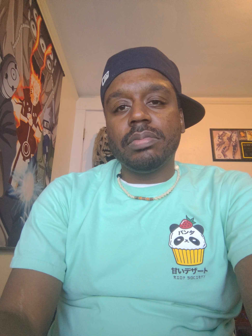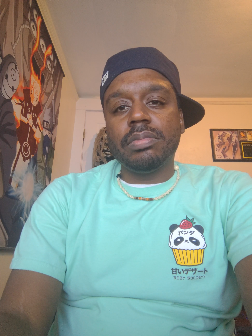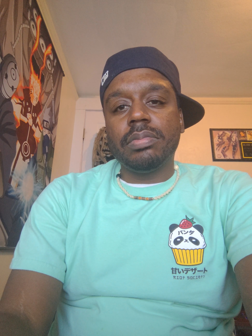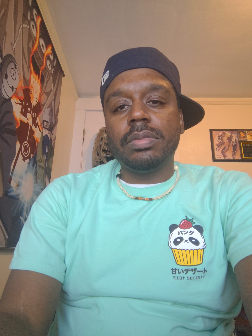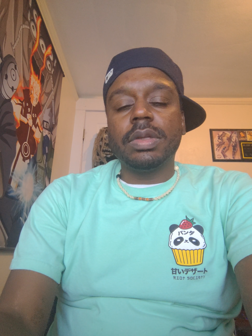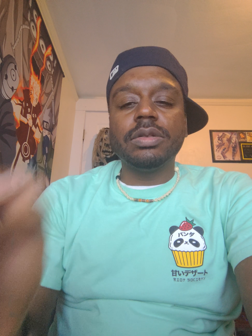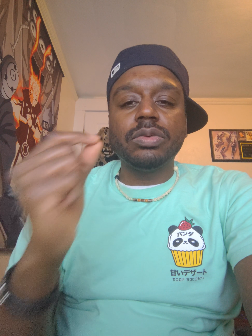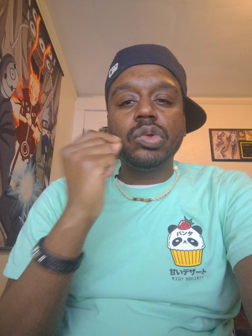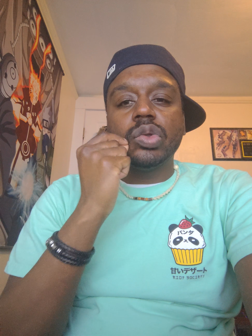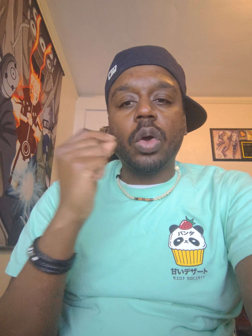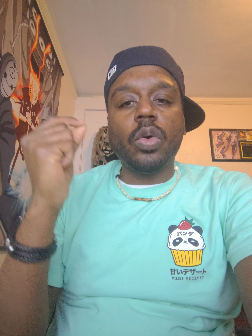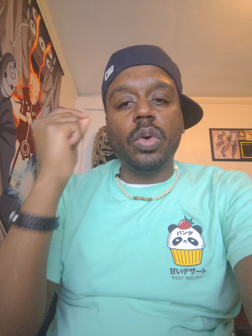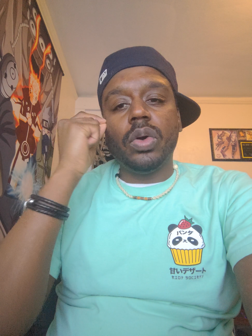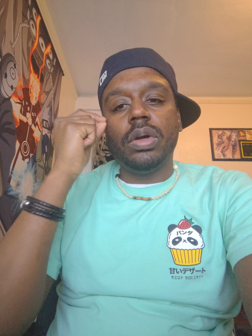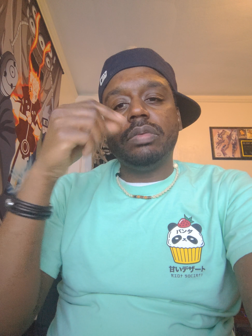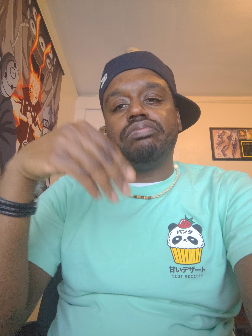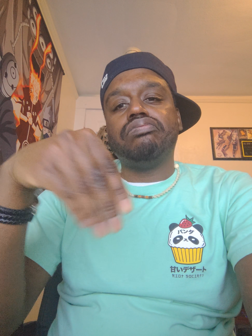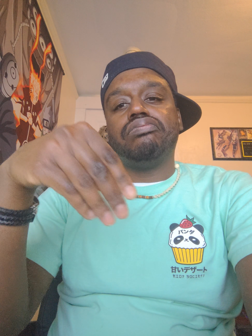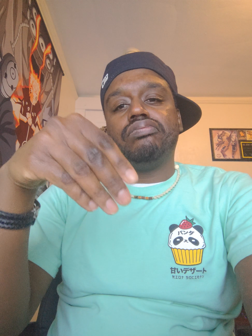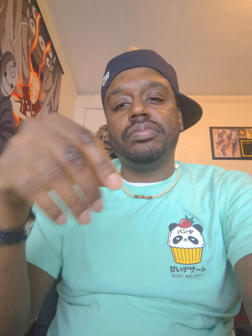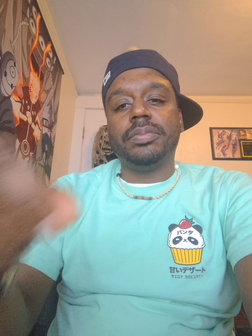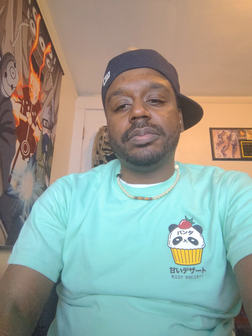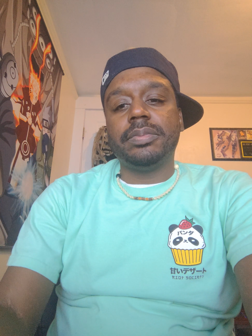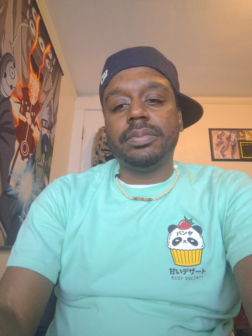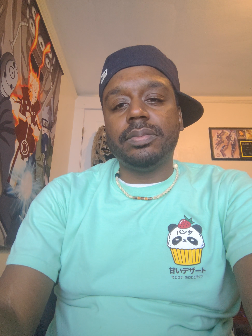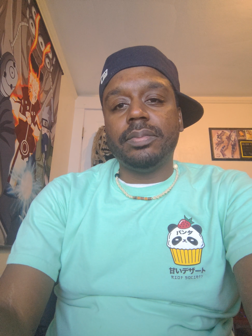store